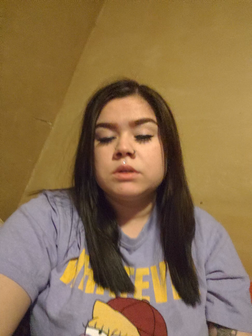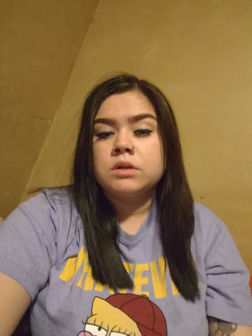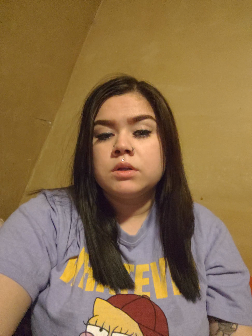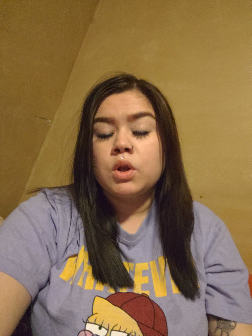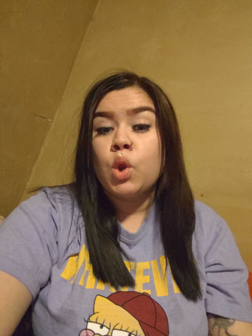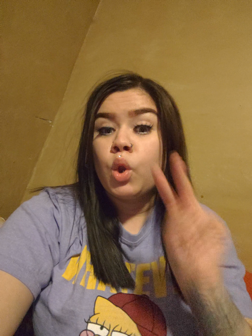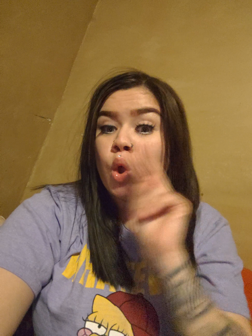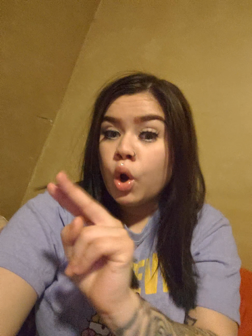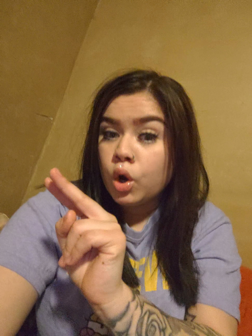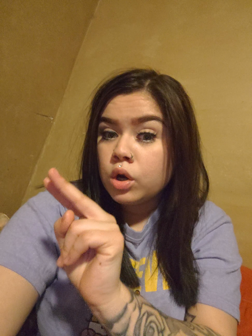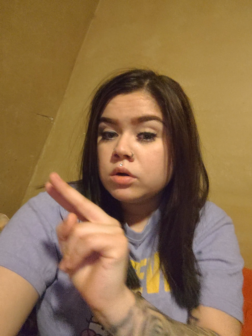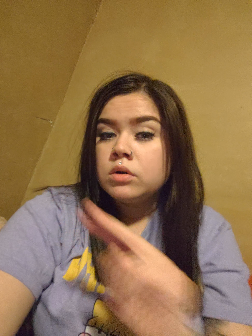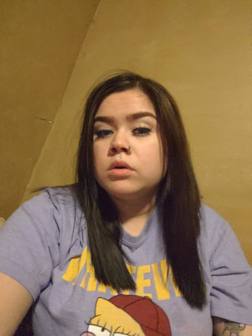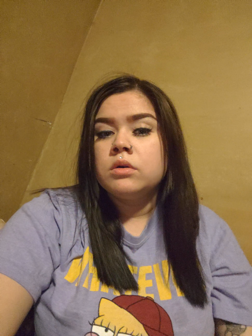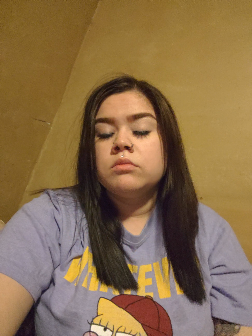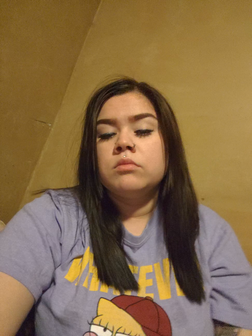look